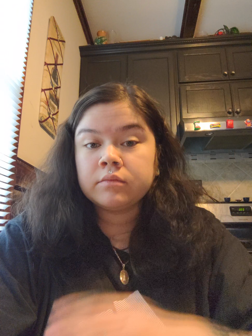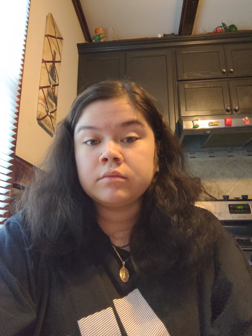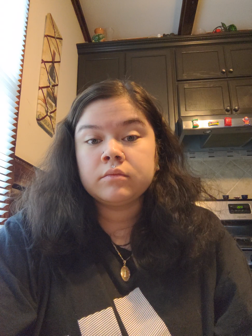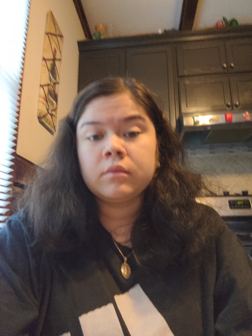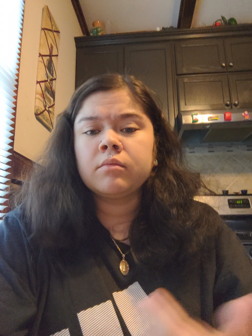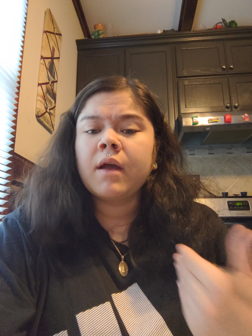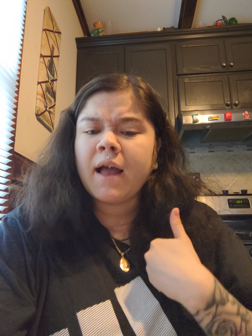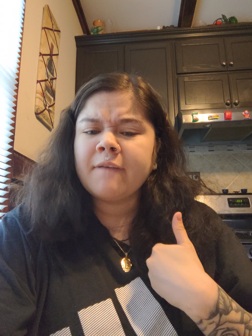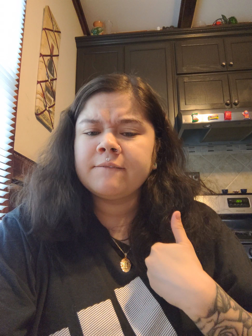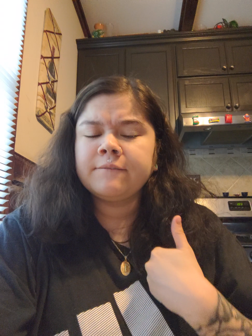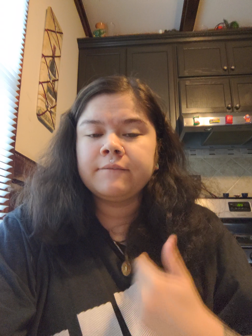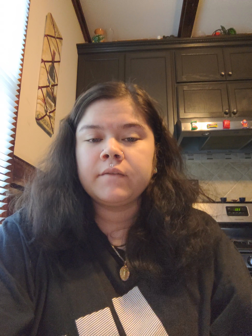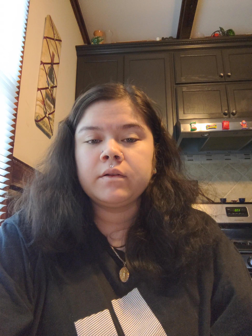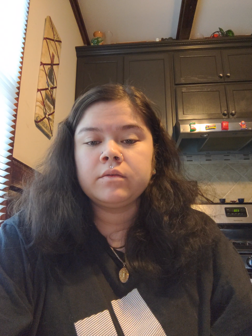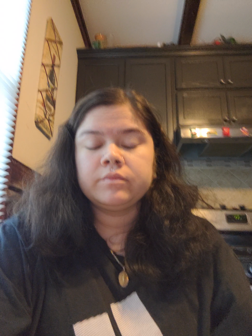have